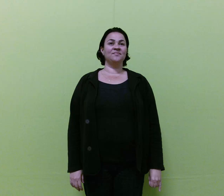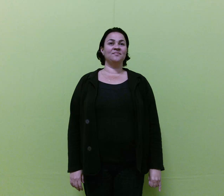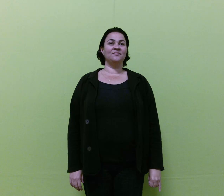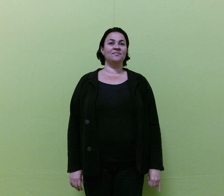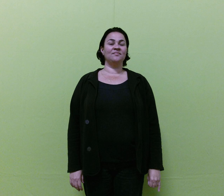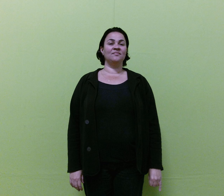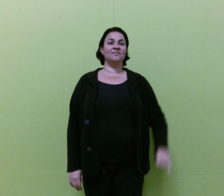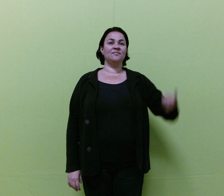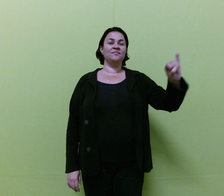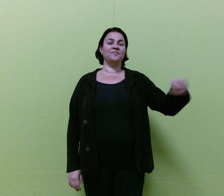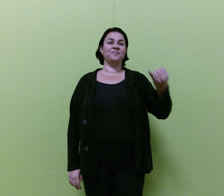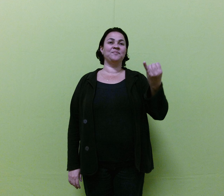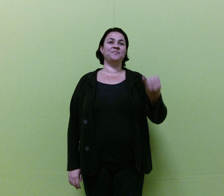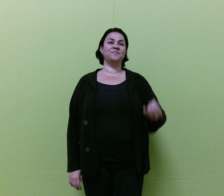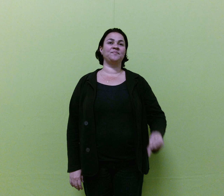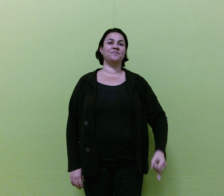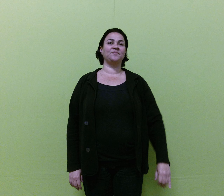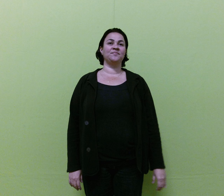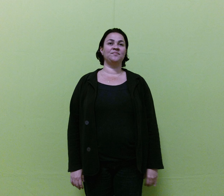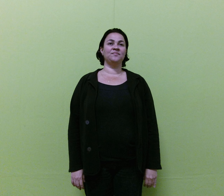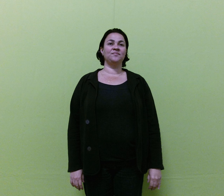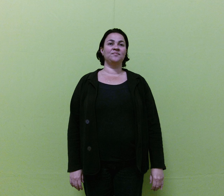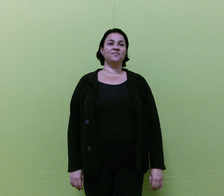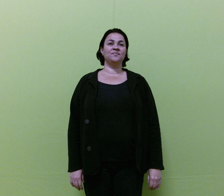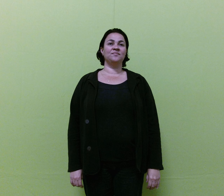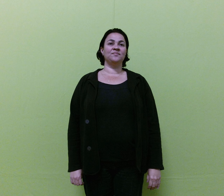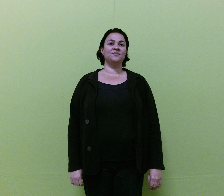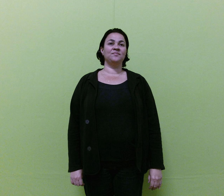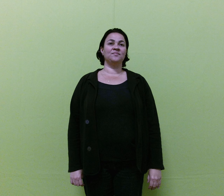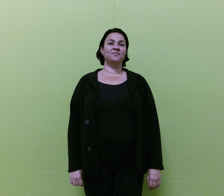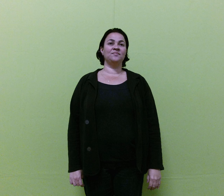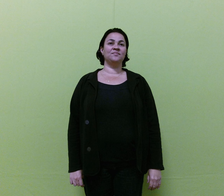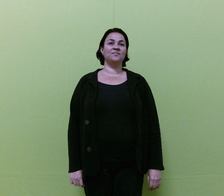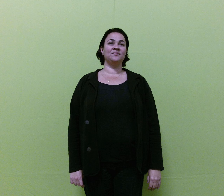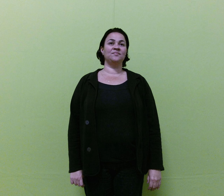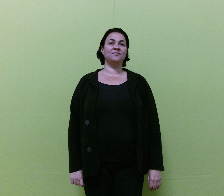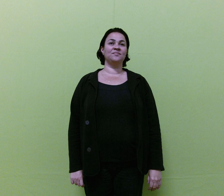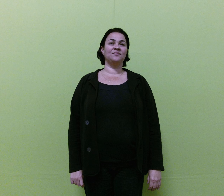aproveitar